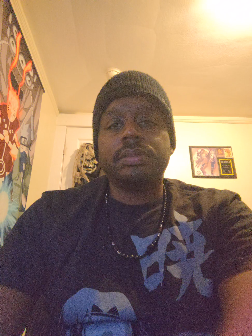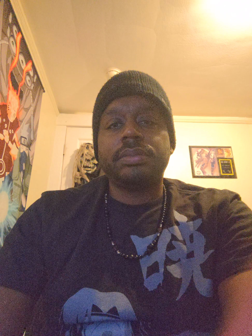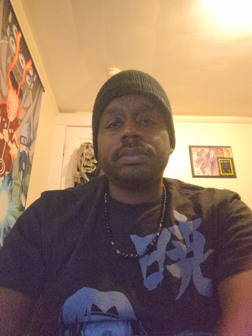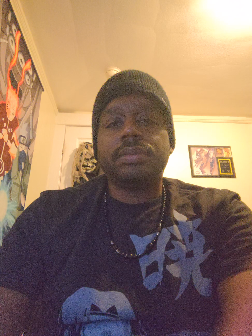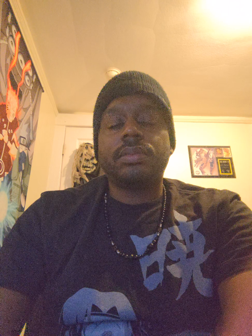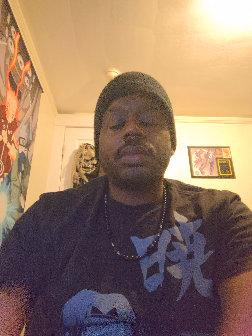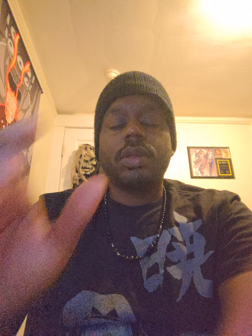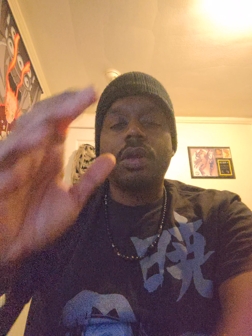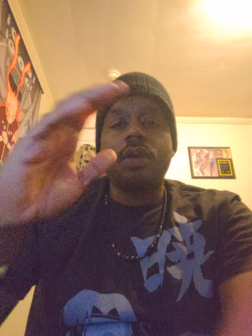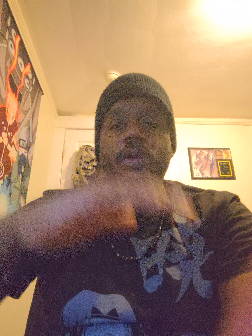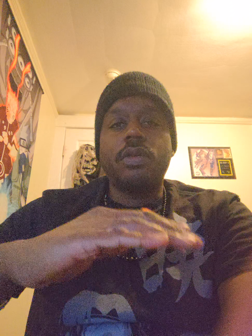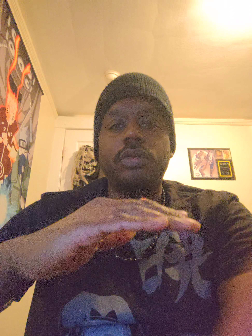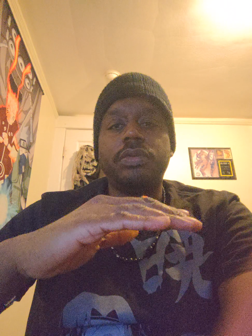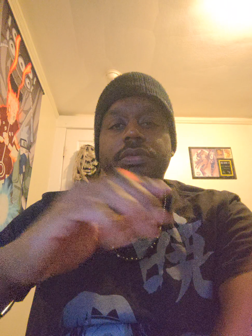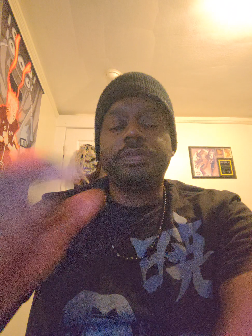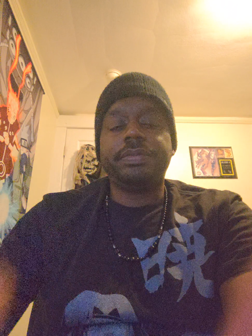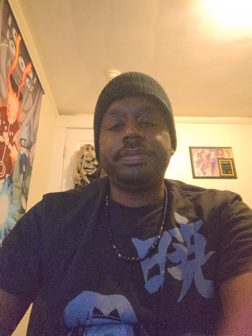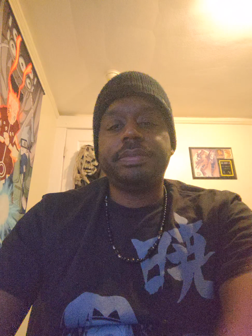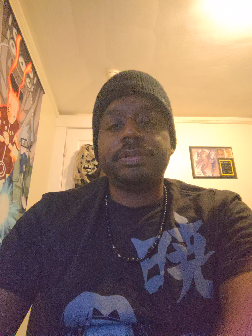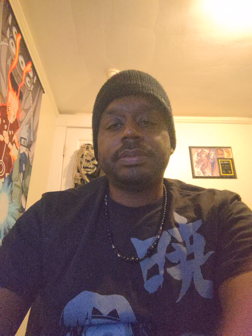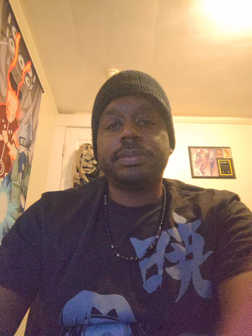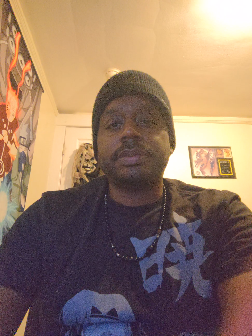on